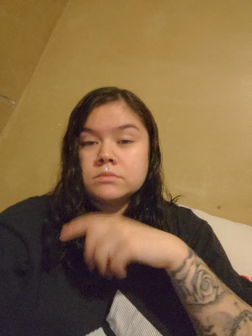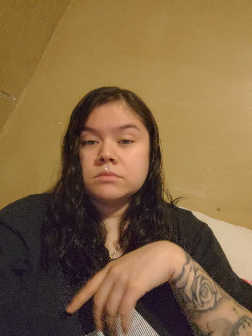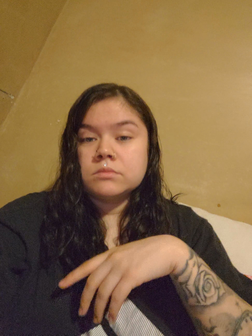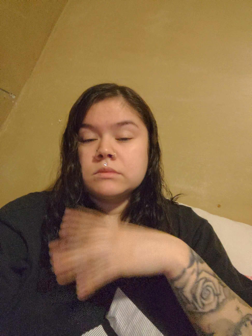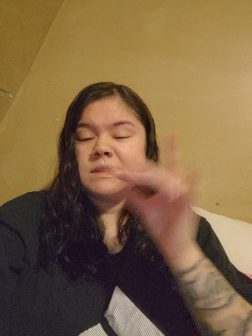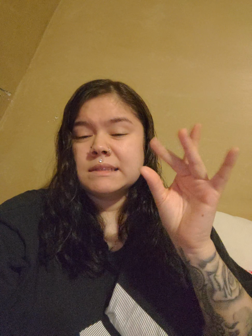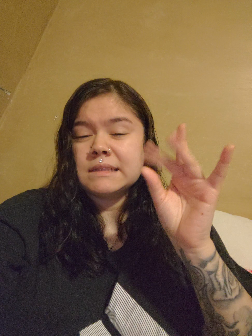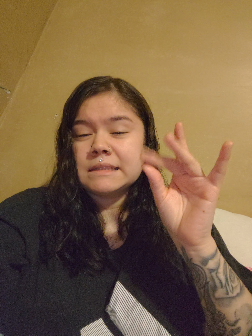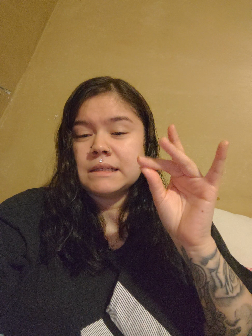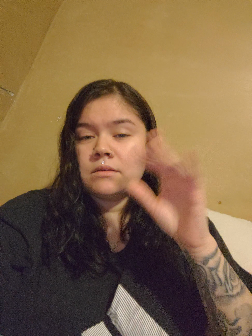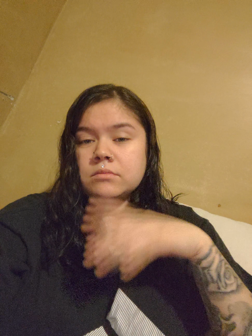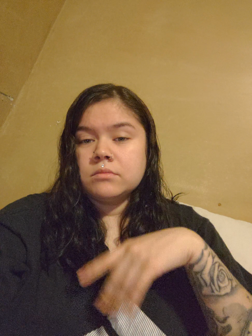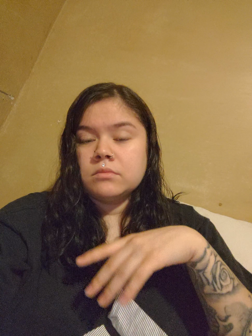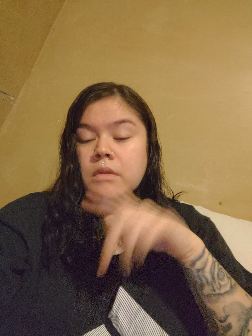sticky